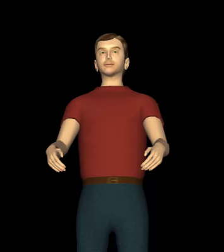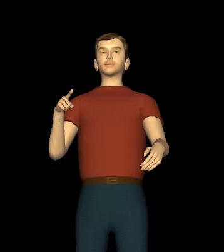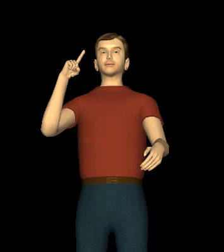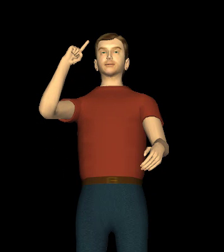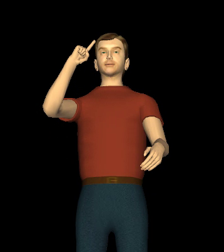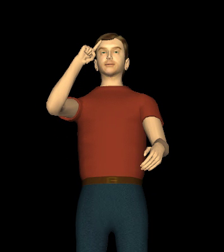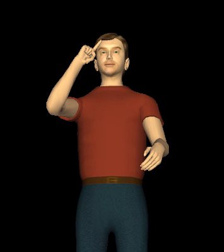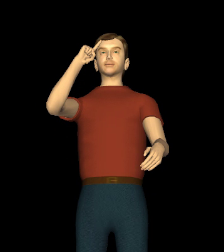لماذا